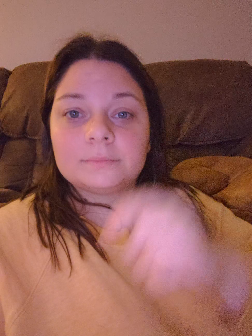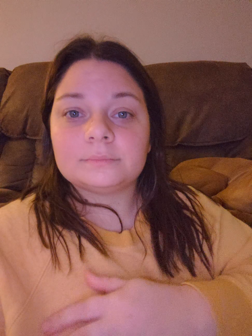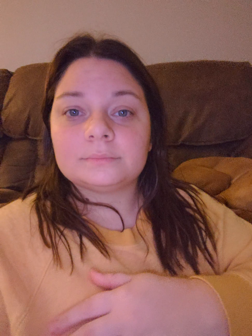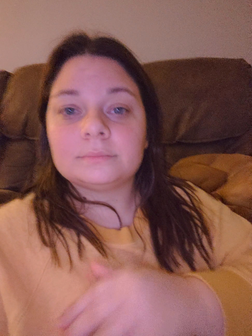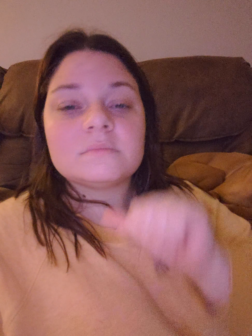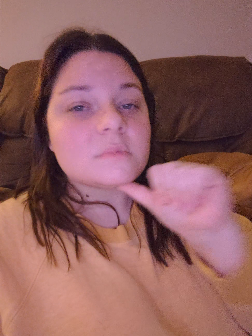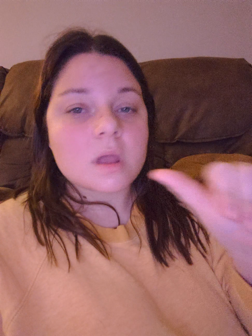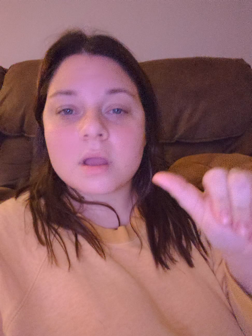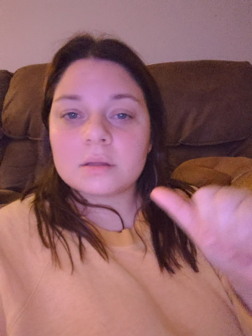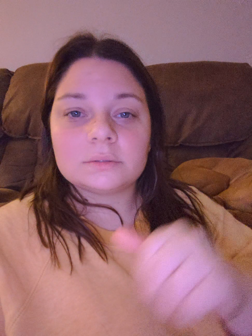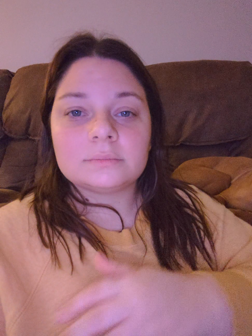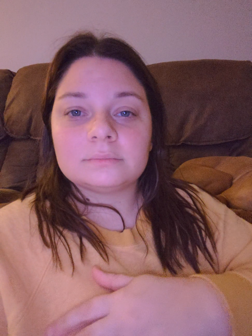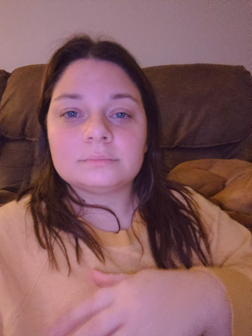not